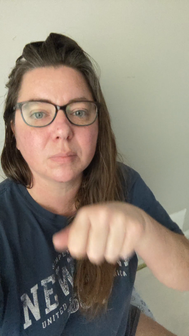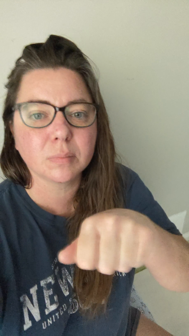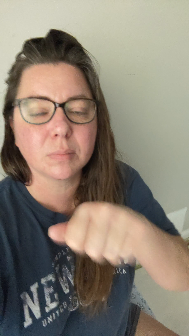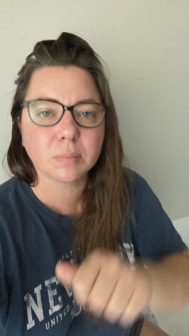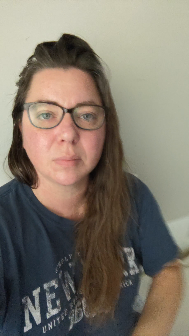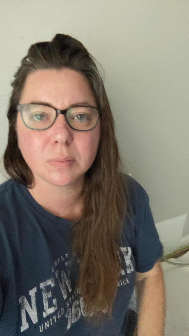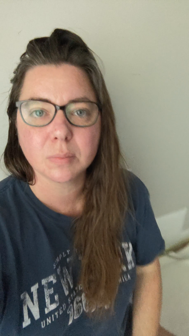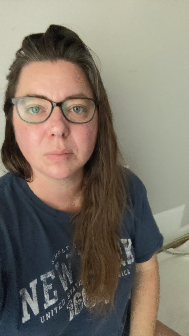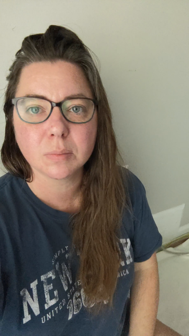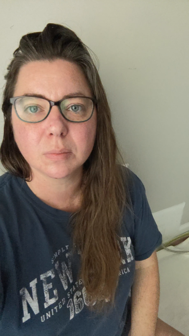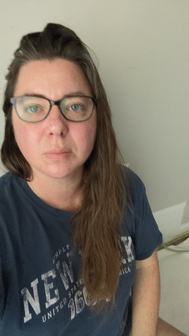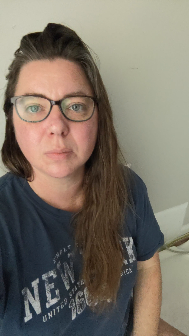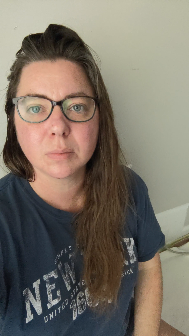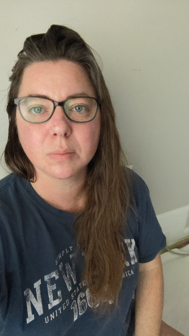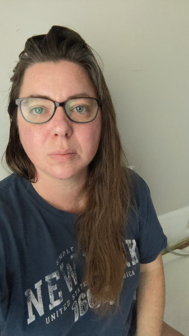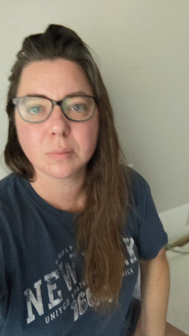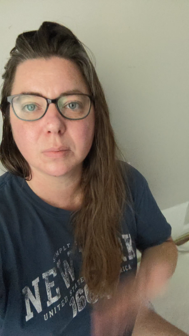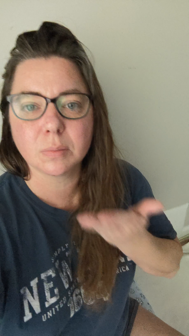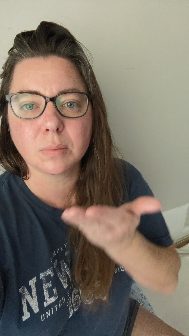oven